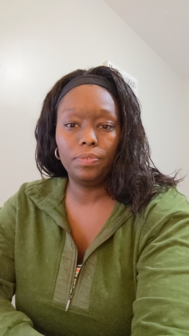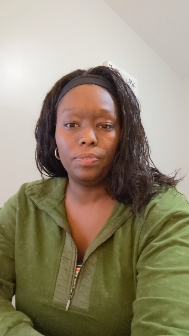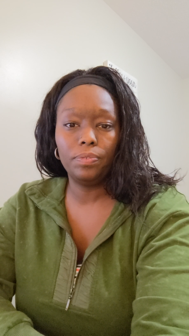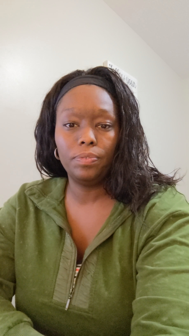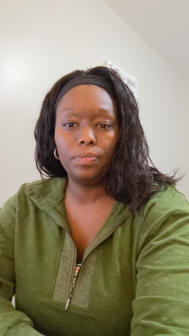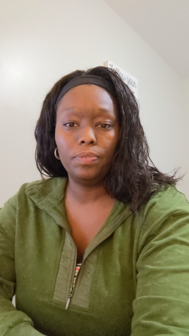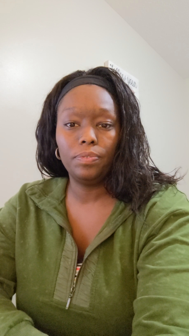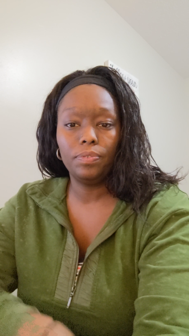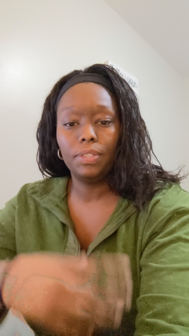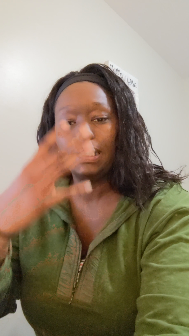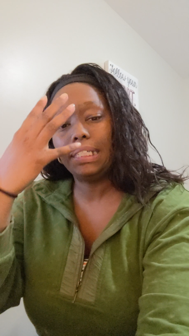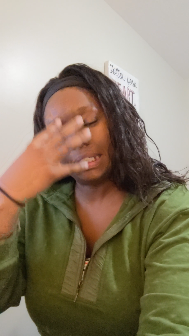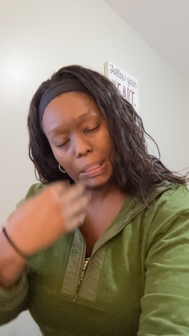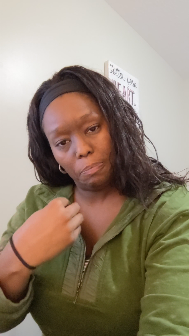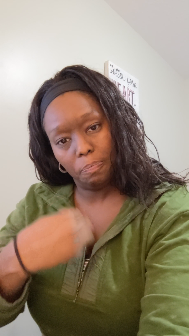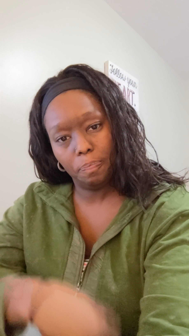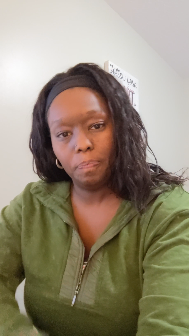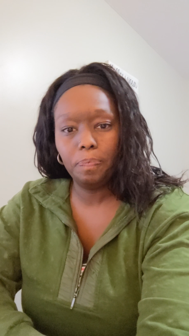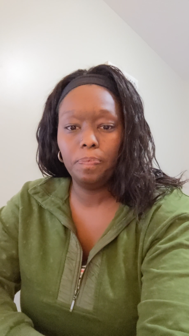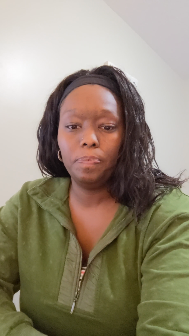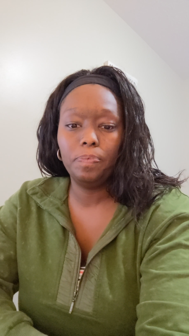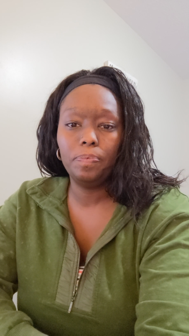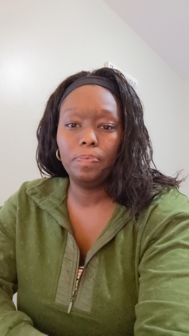asleep